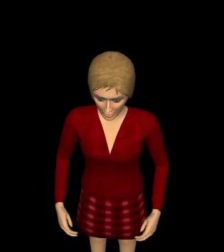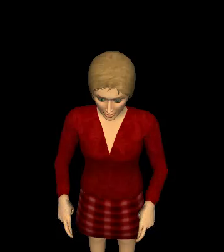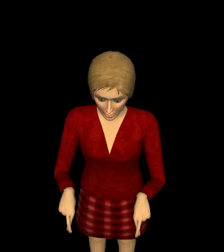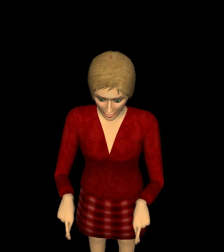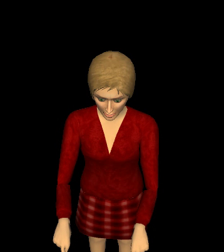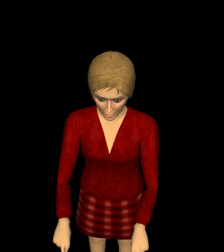طريق